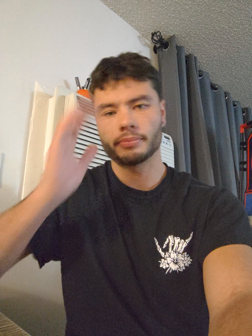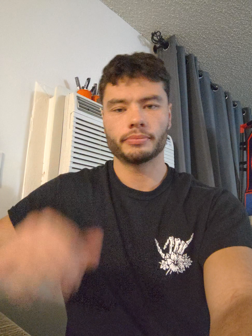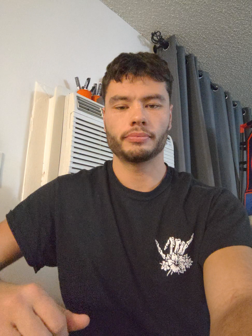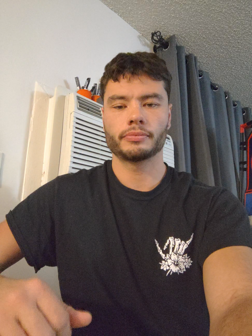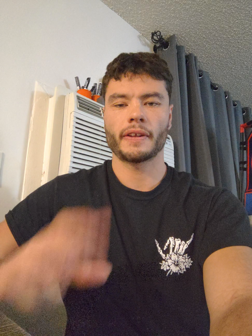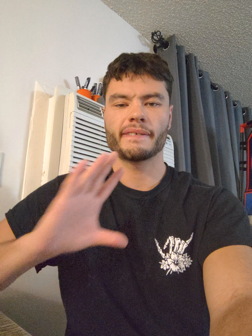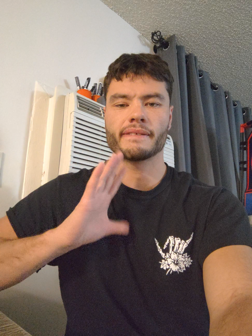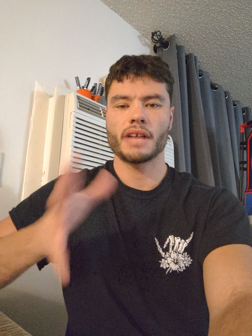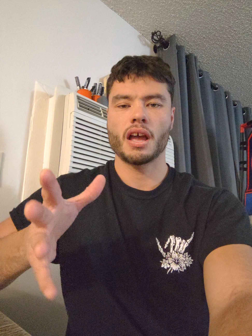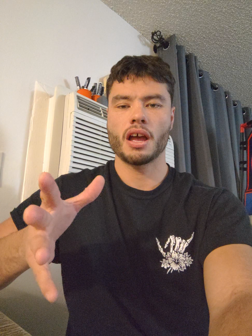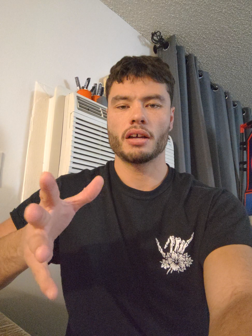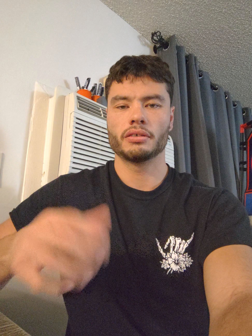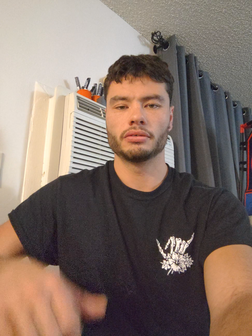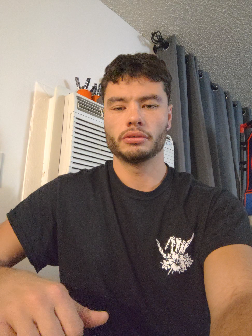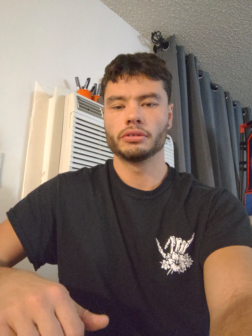fine